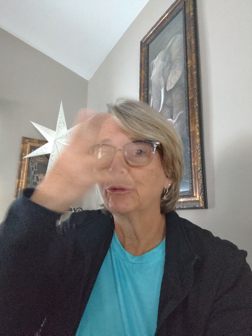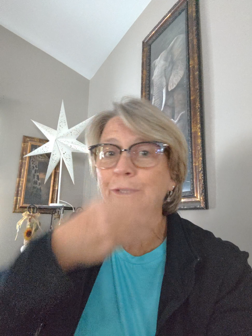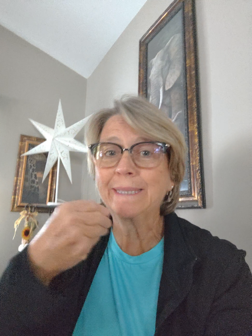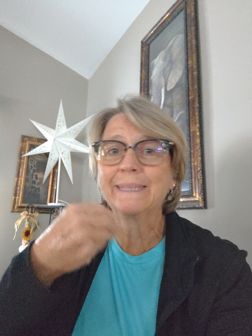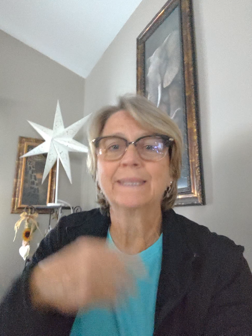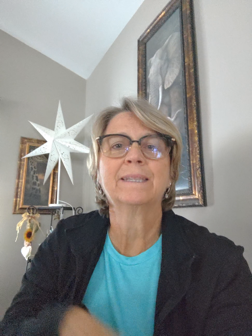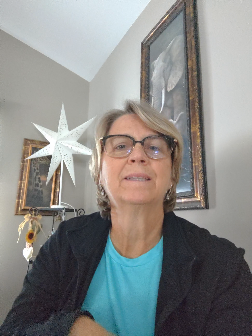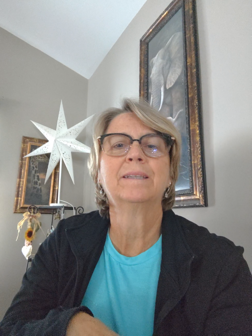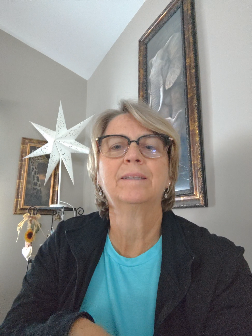pretty